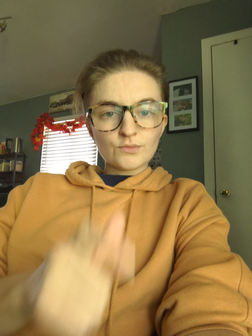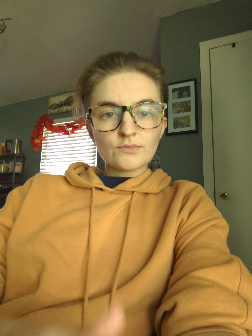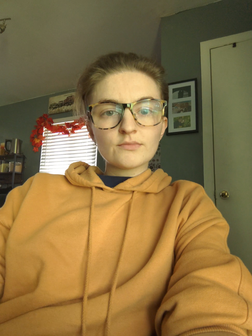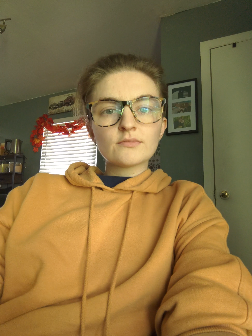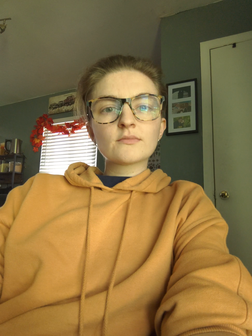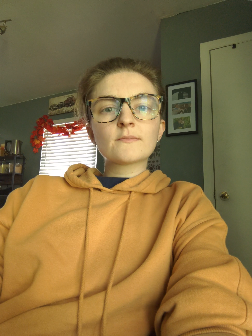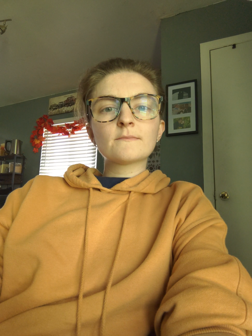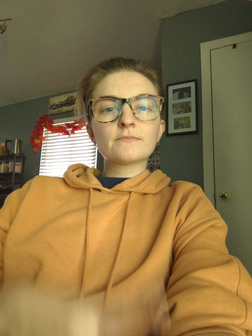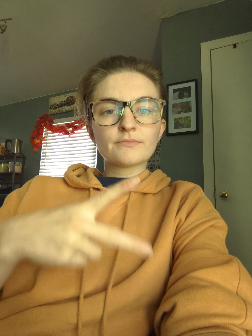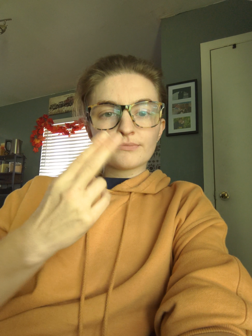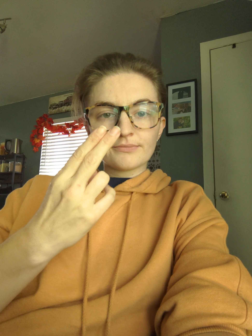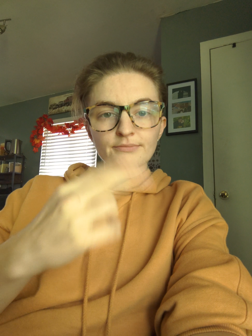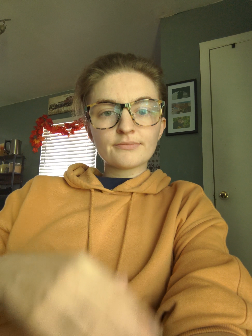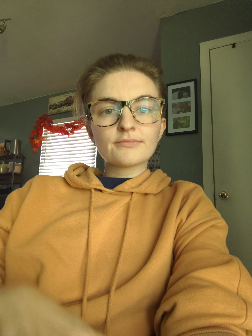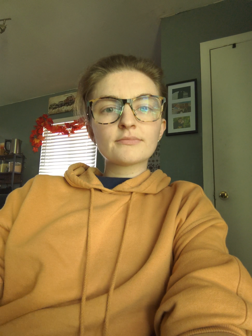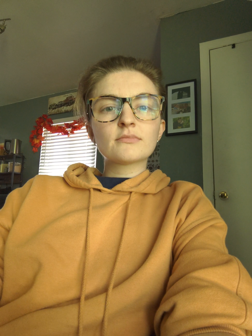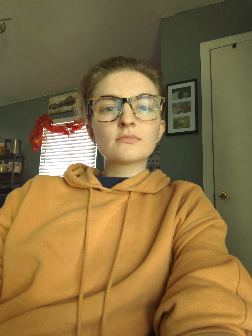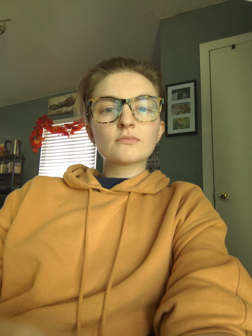cut